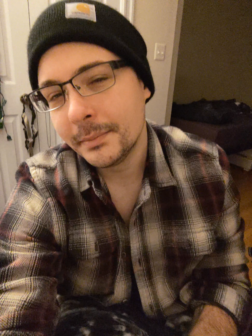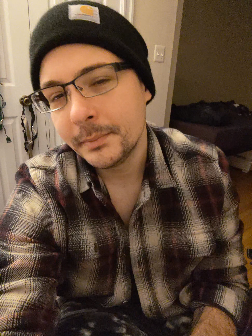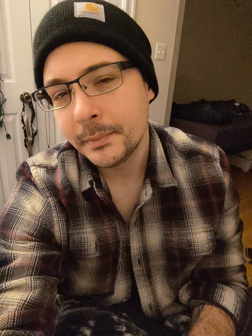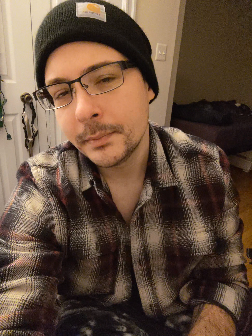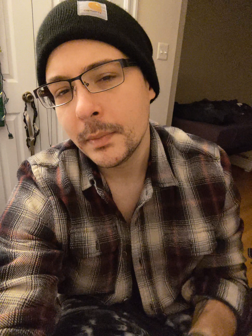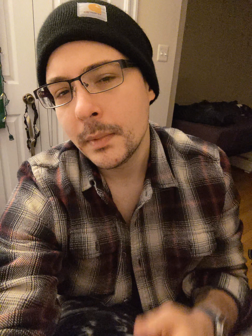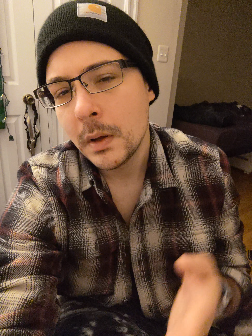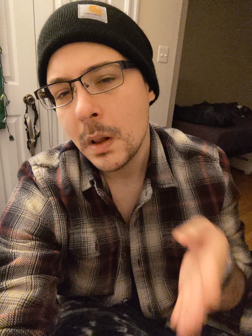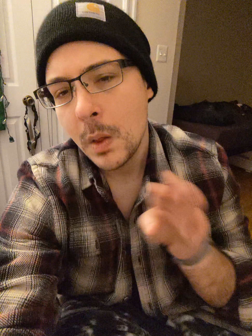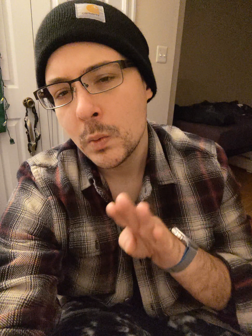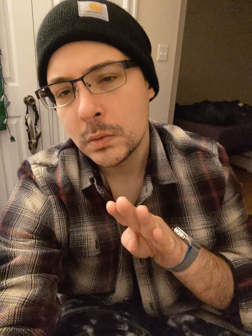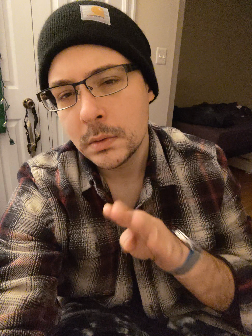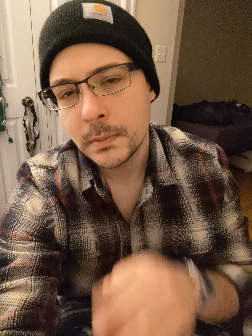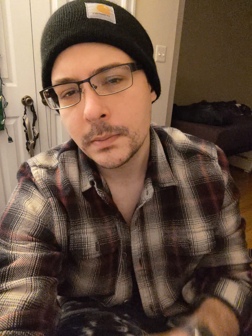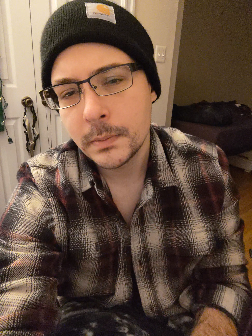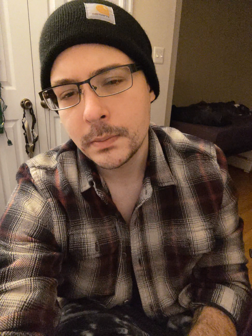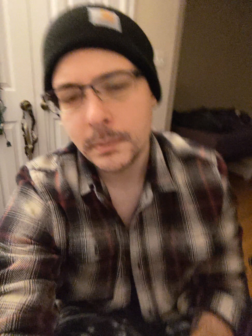close